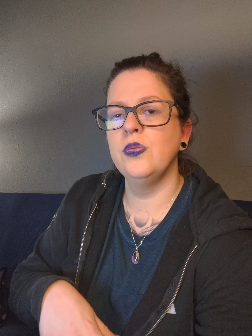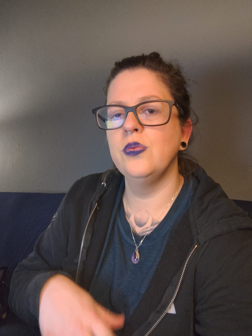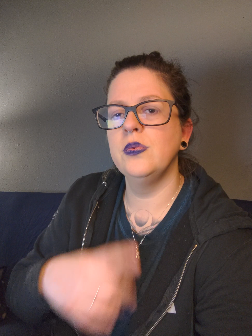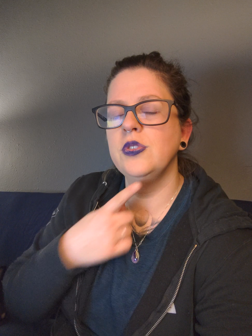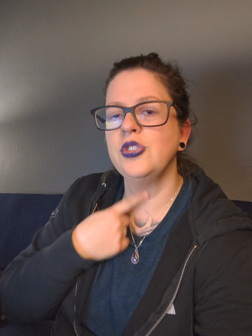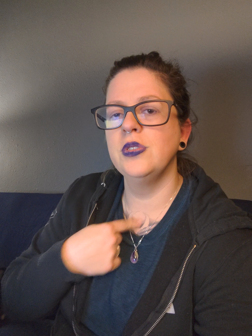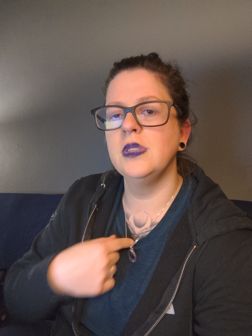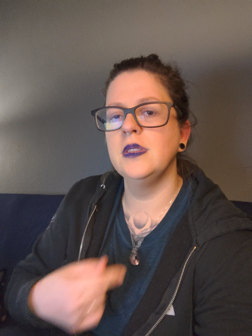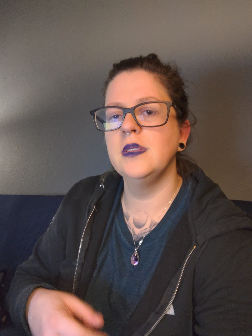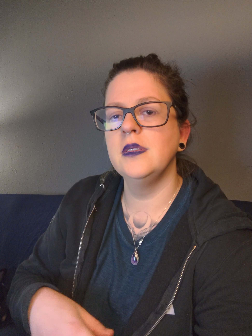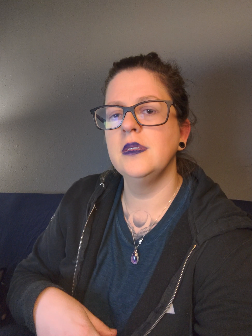thirsty